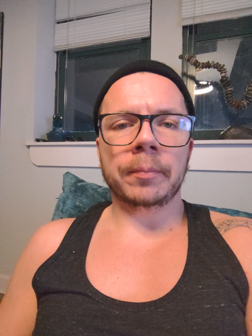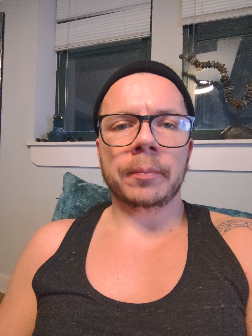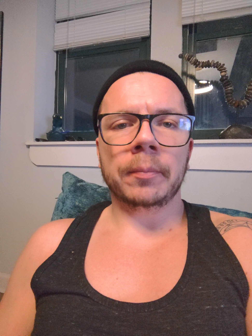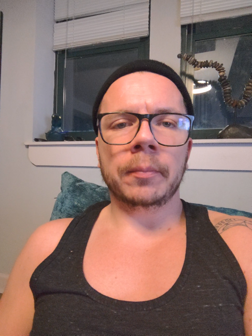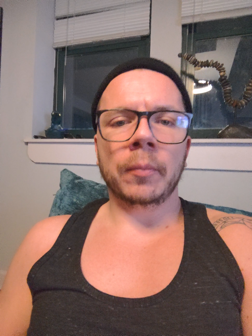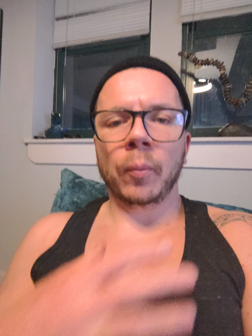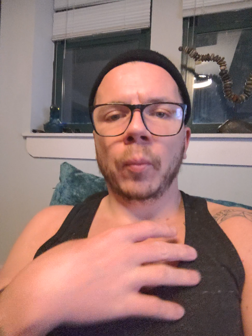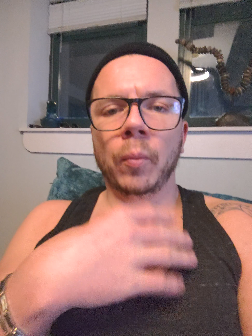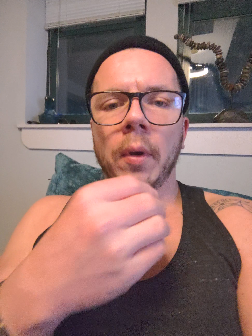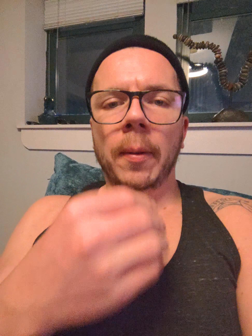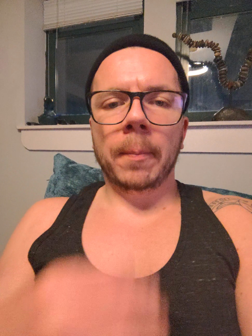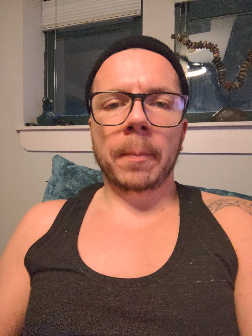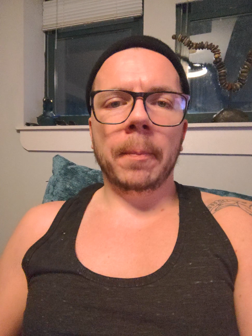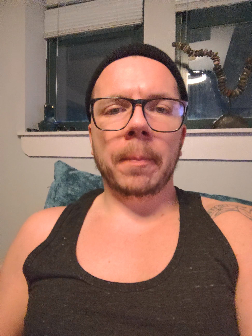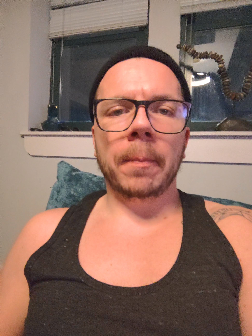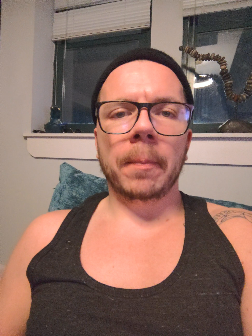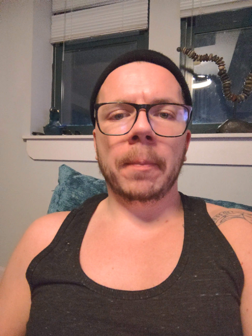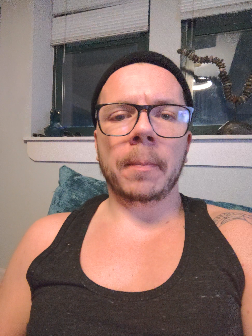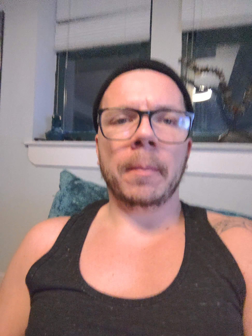white